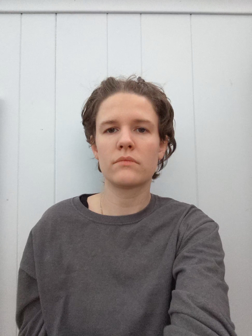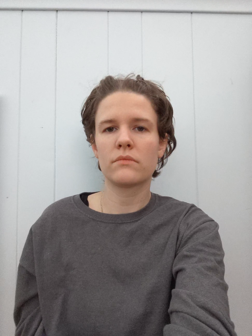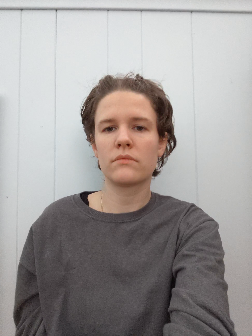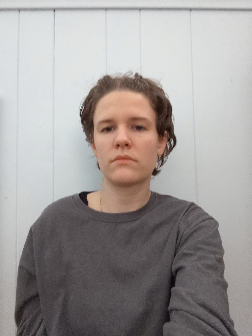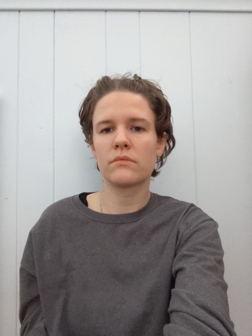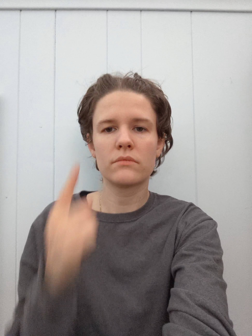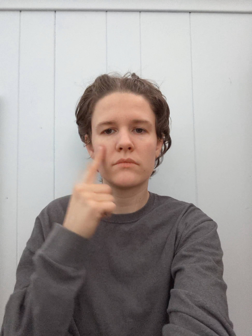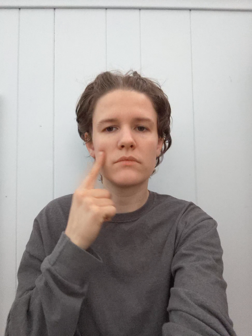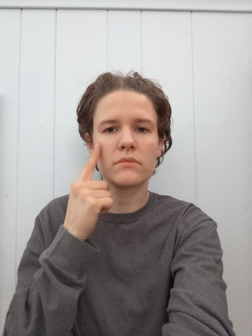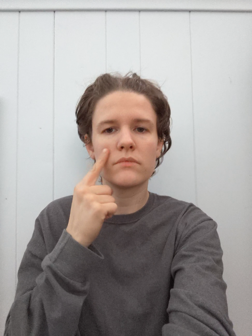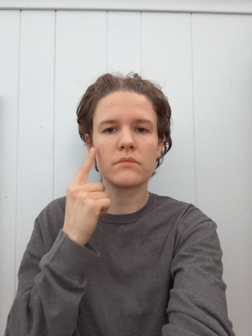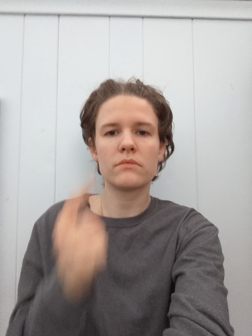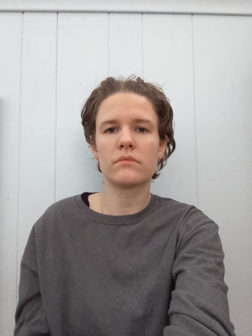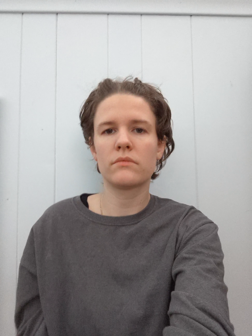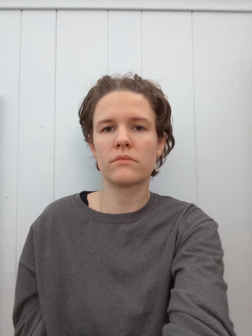cheek